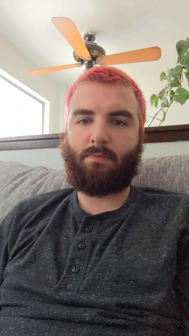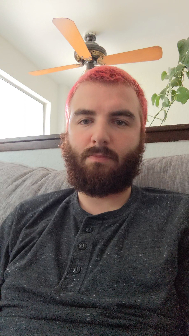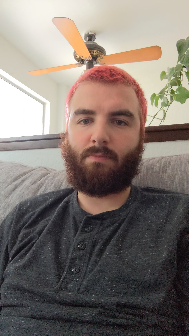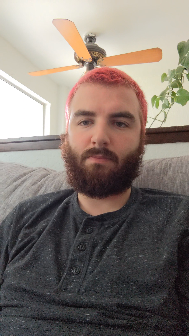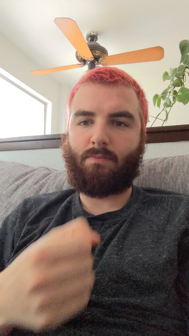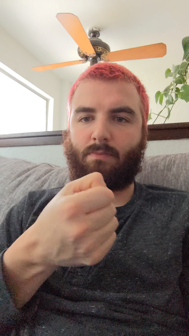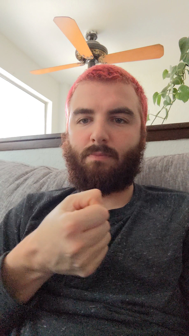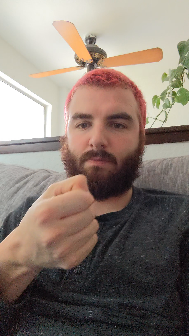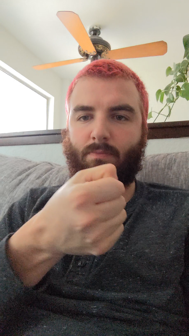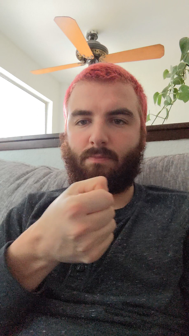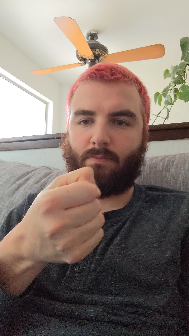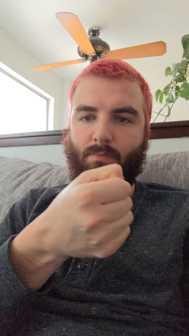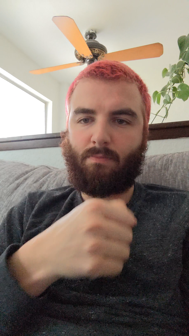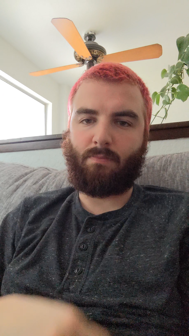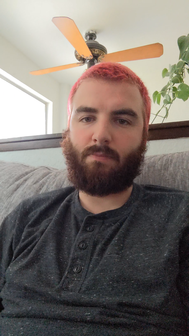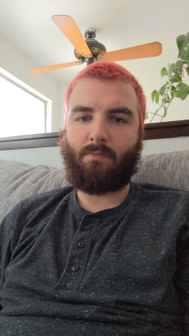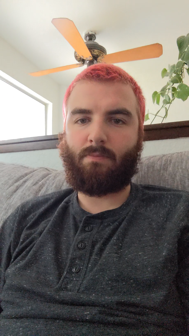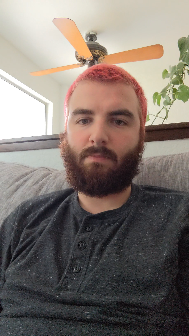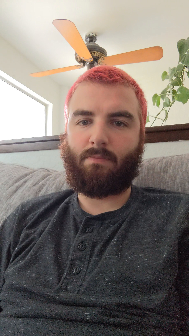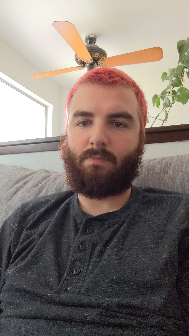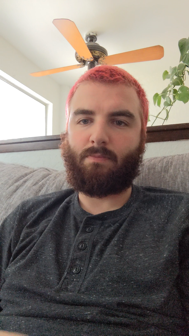coffee